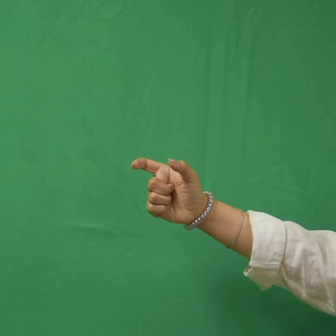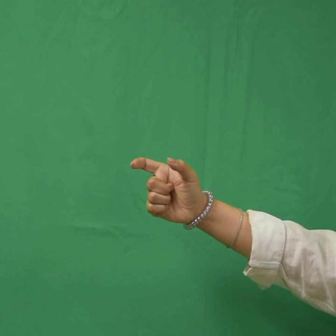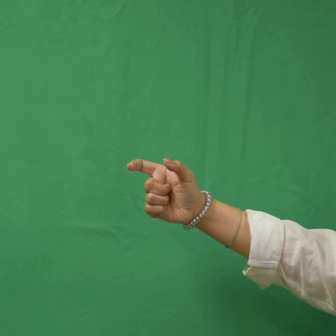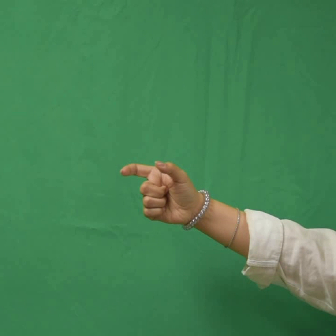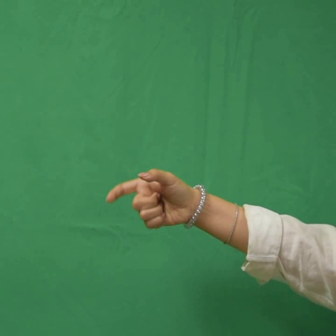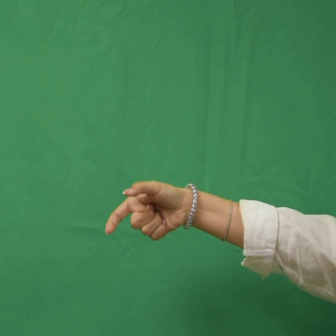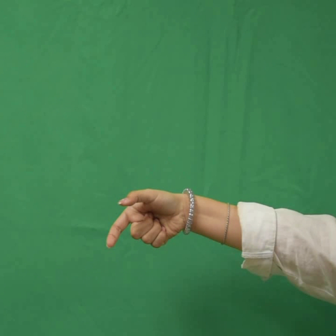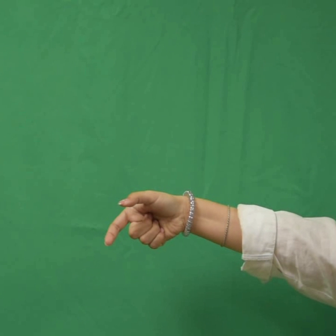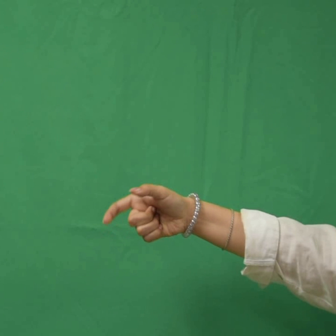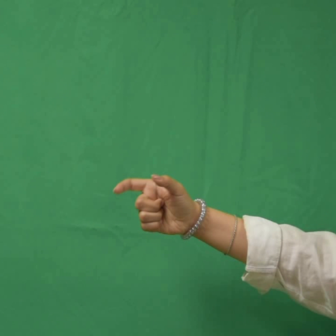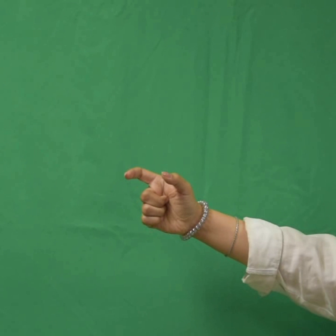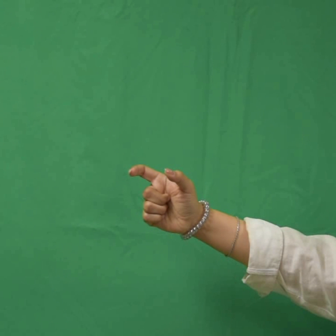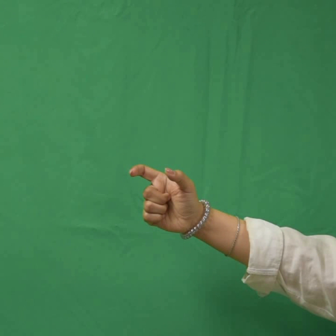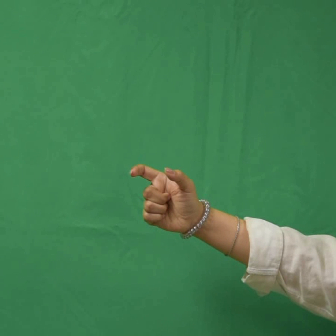Q